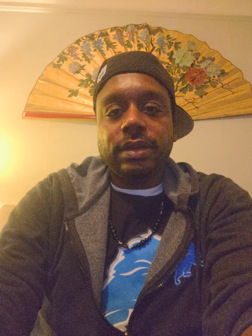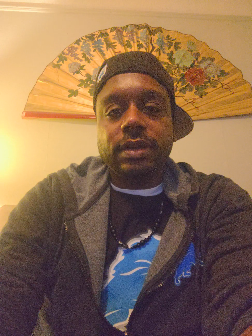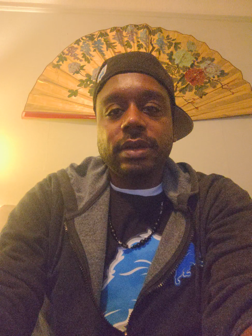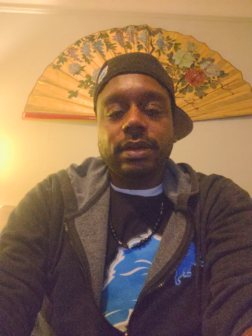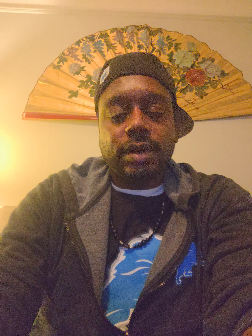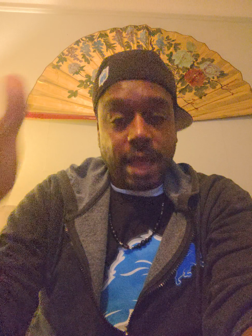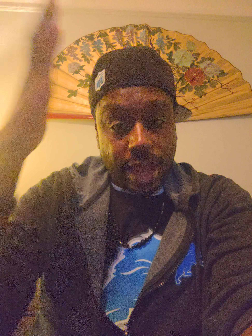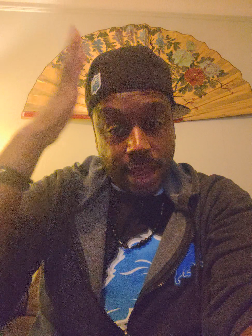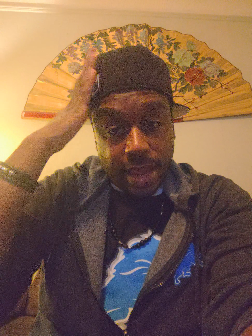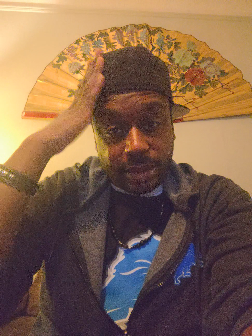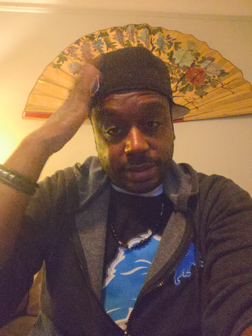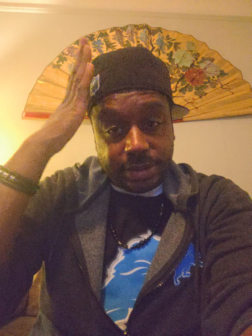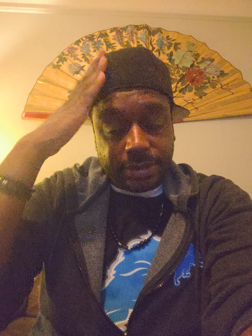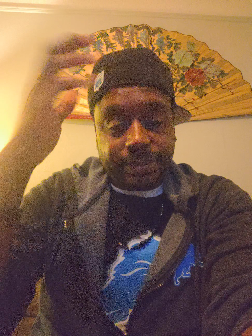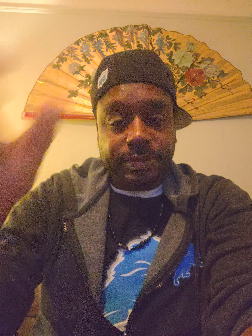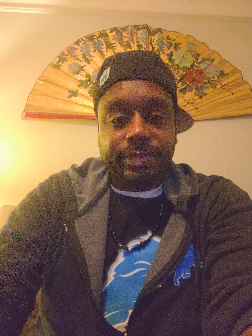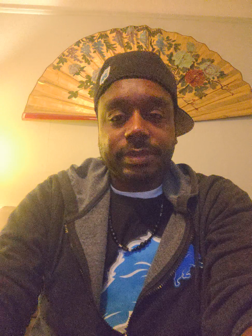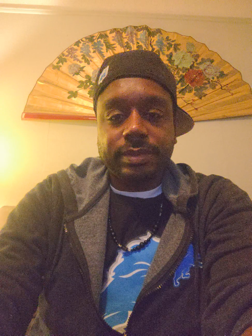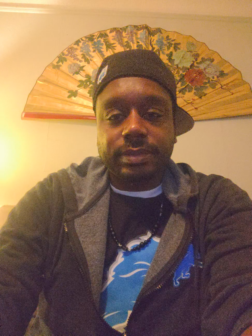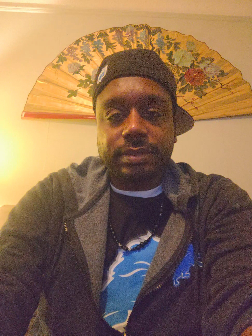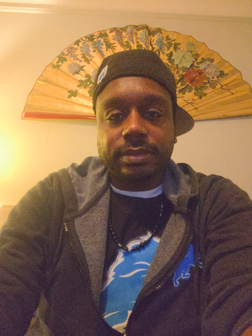hat